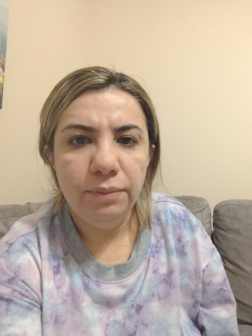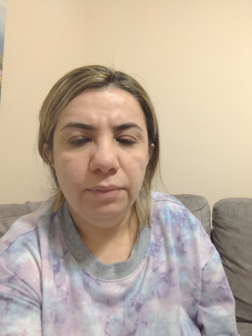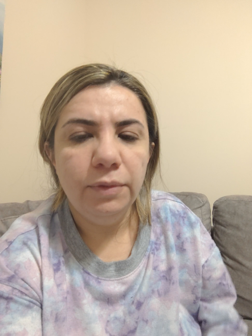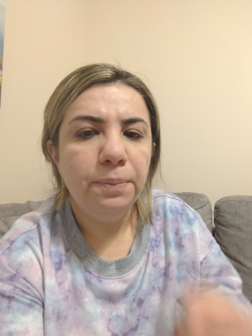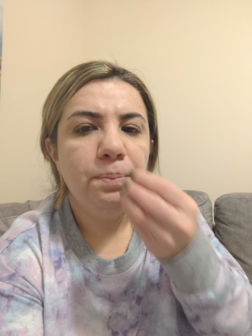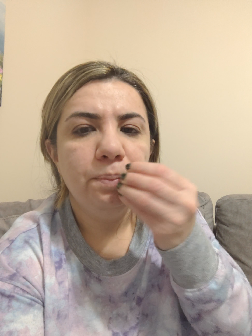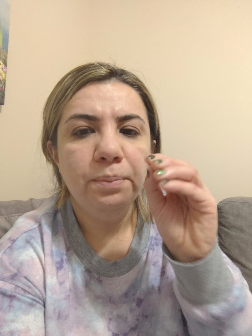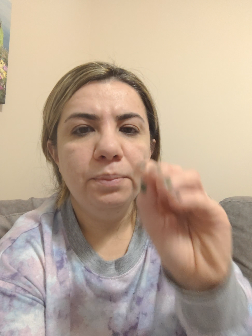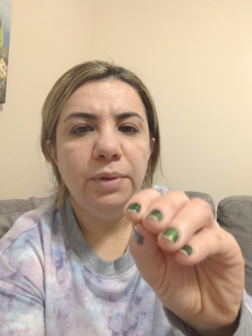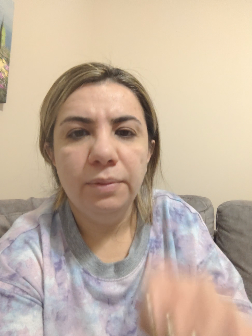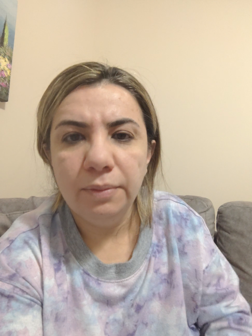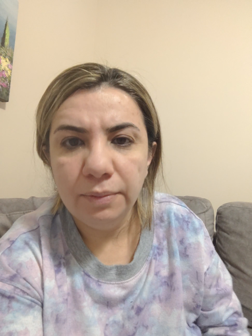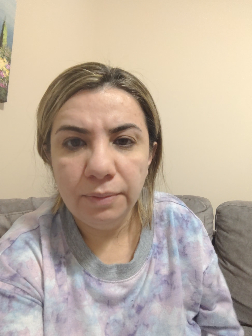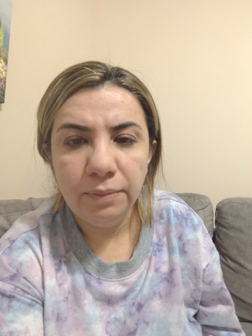kiss